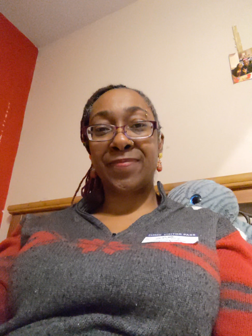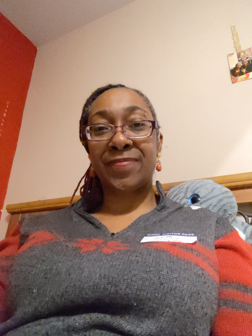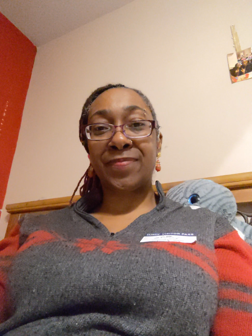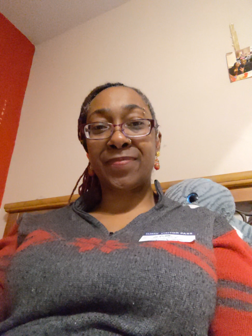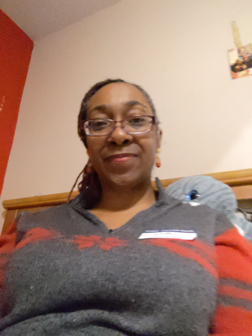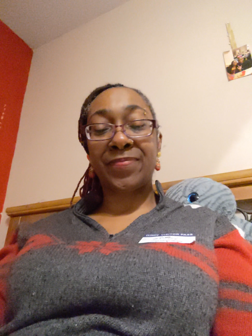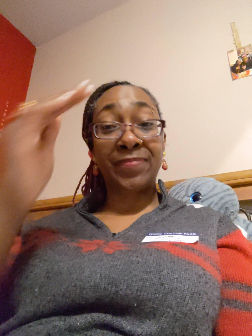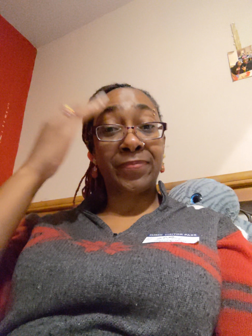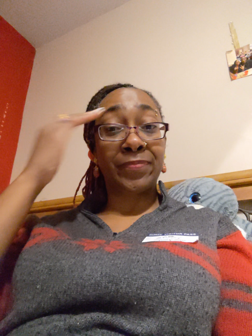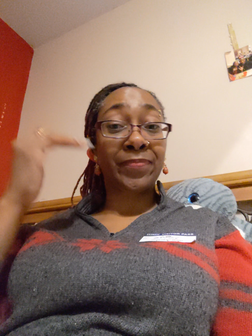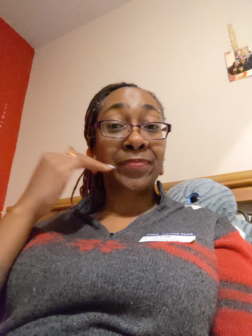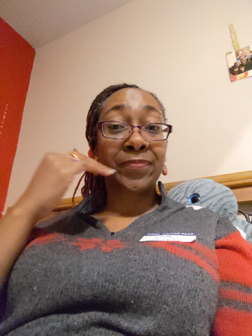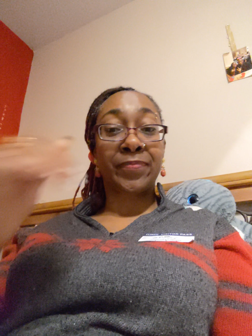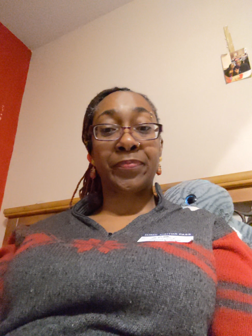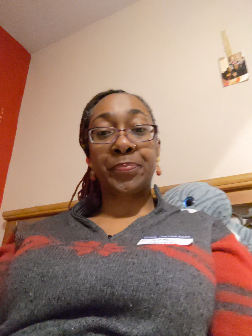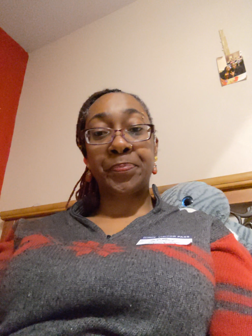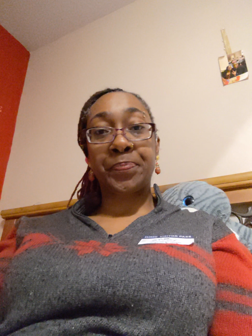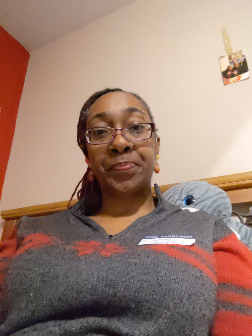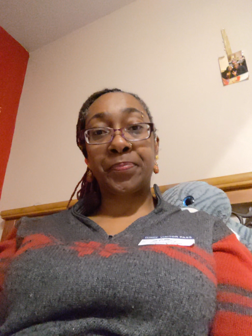head